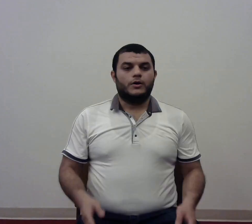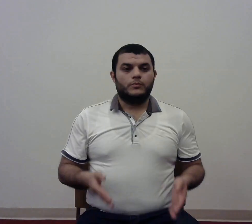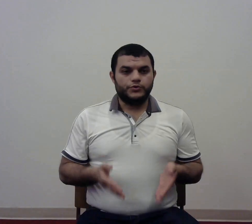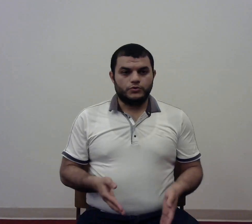burda